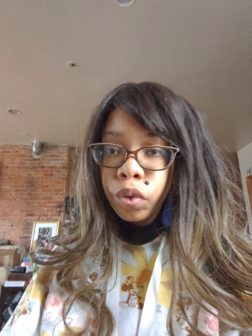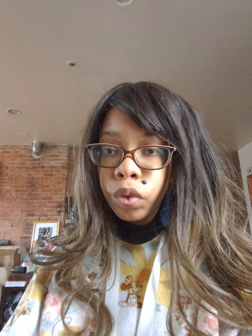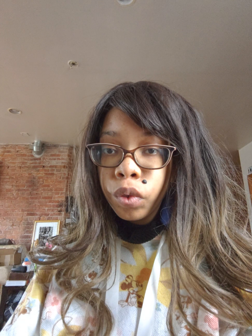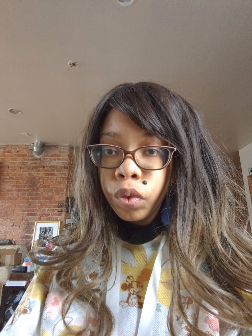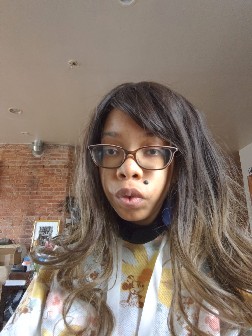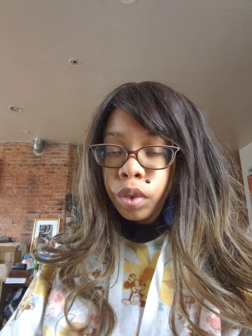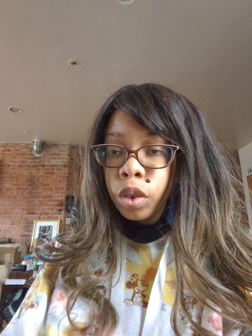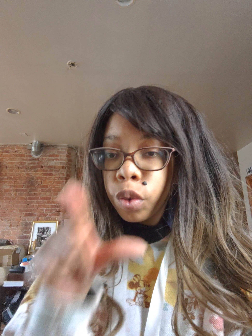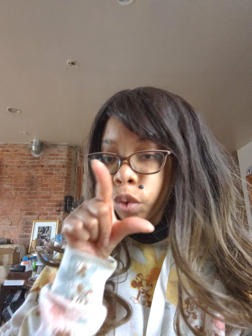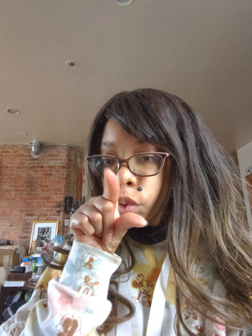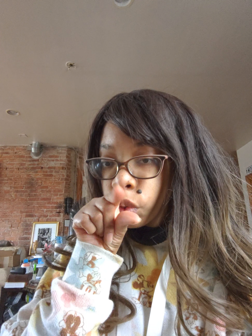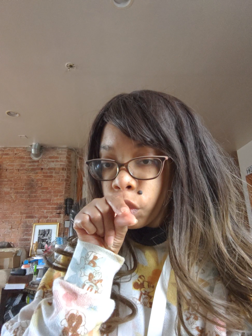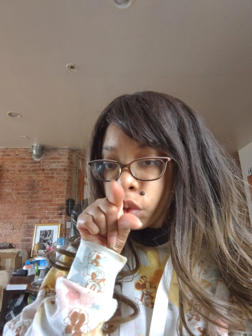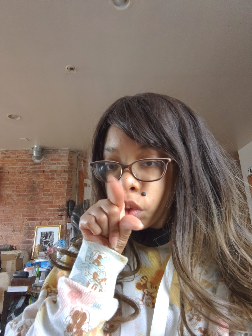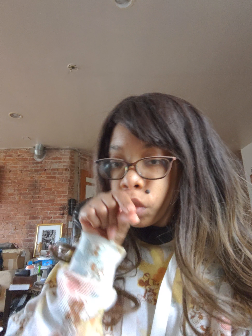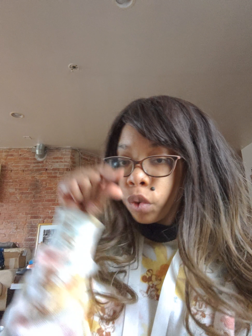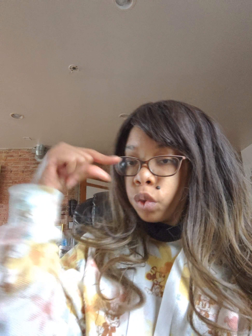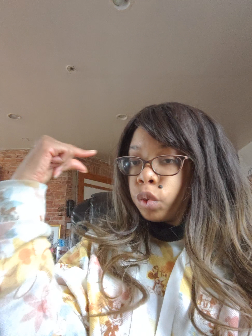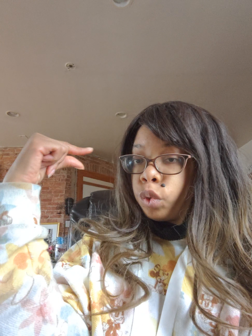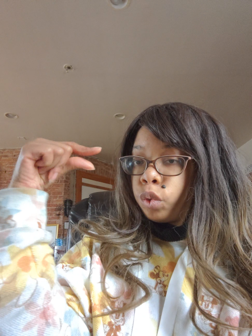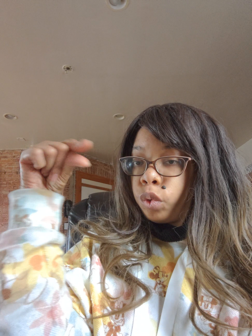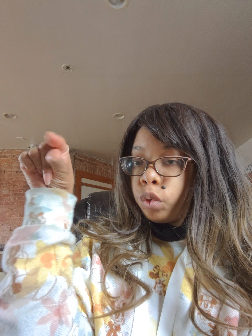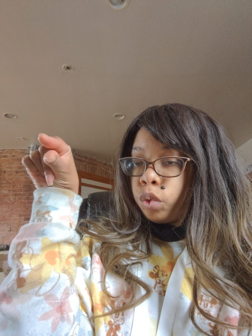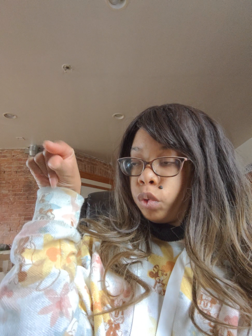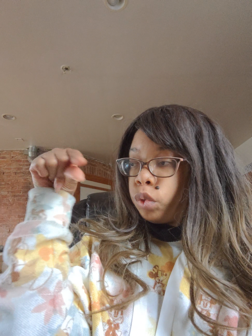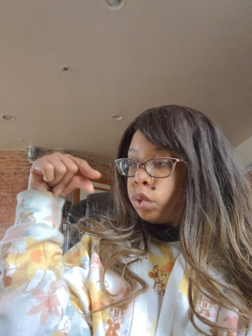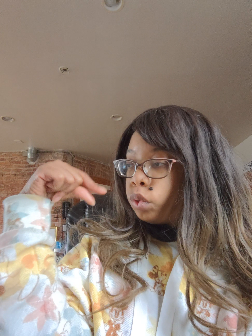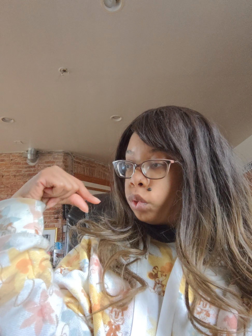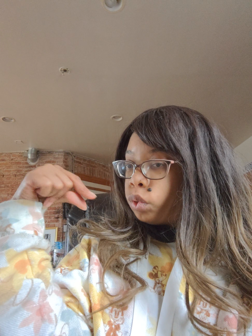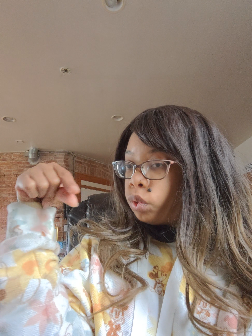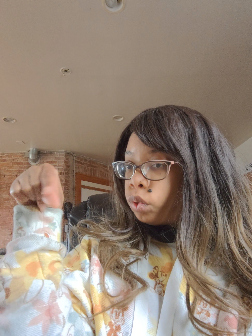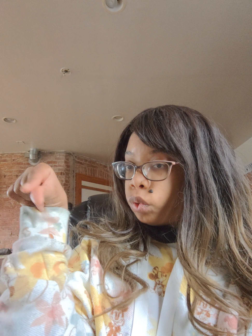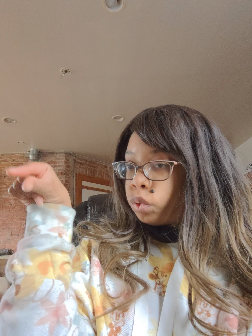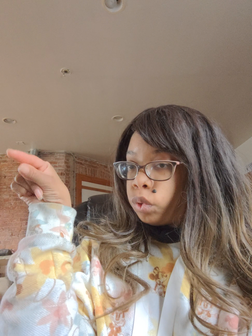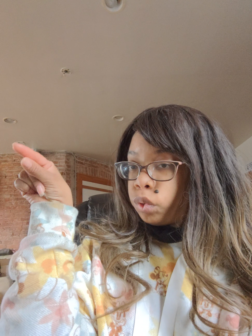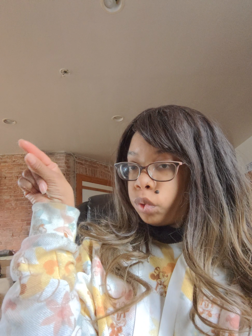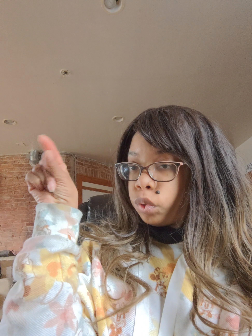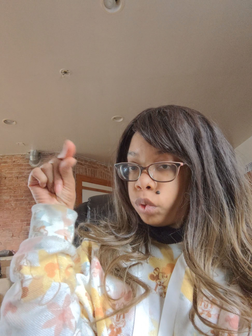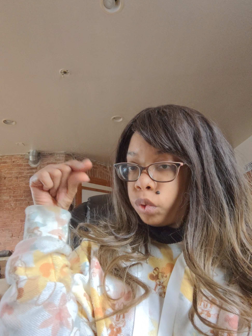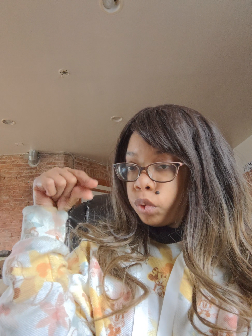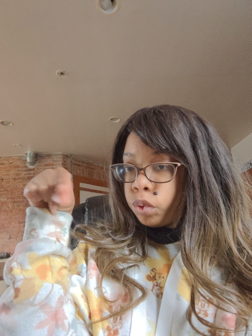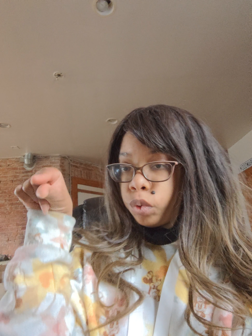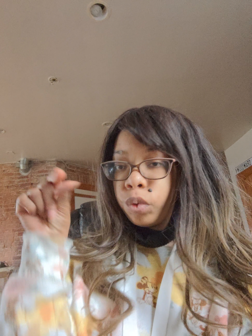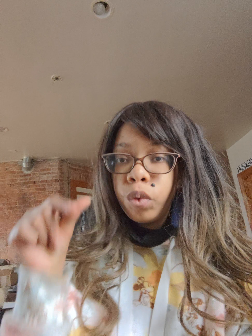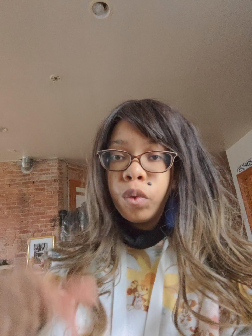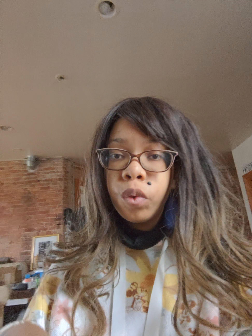goose